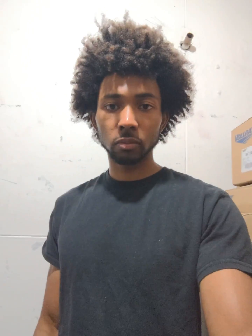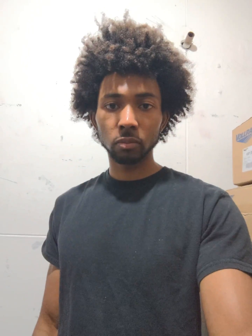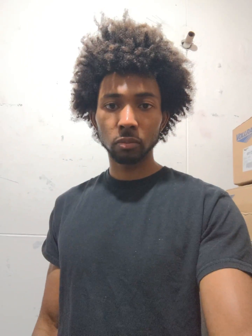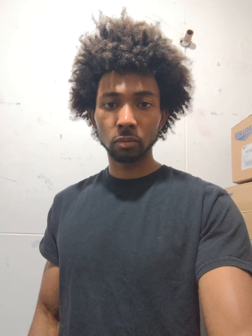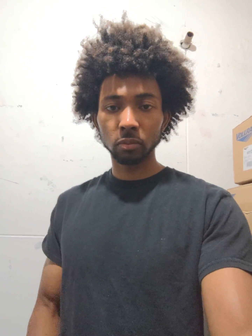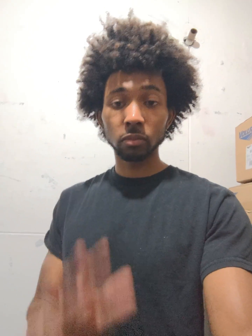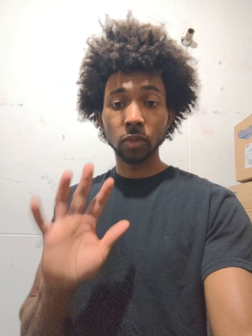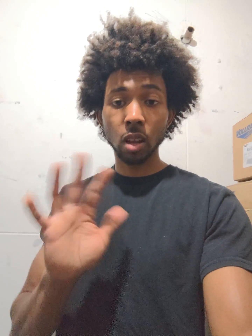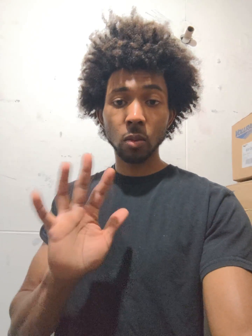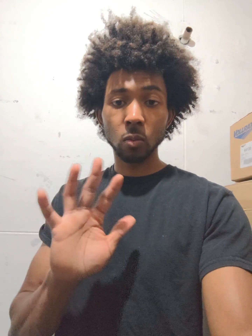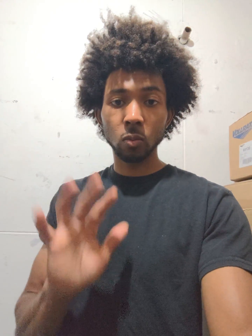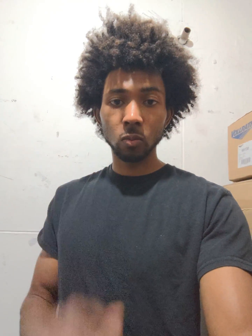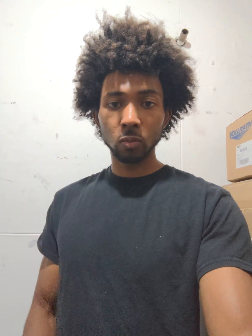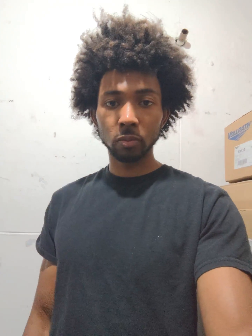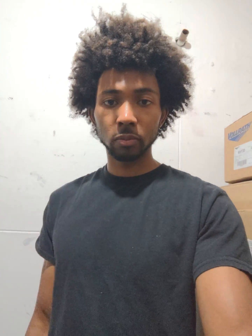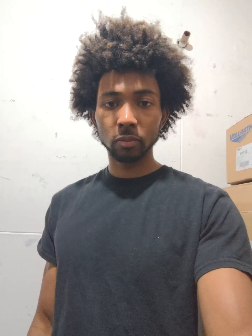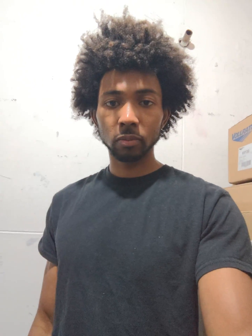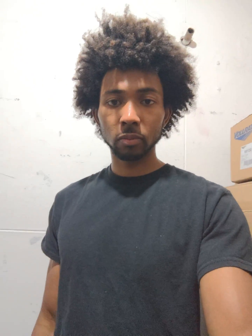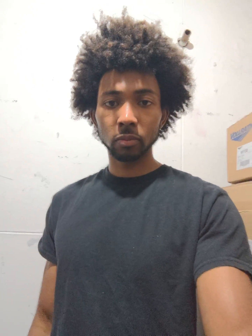hi